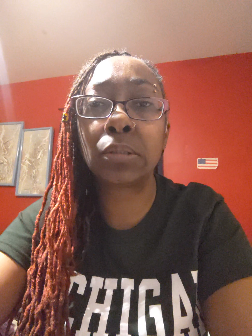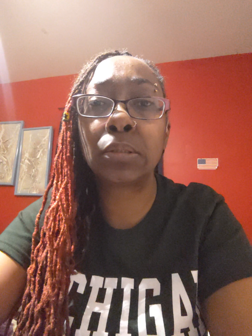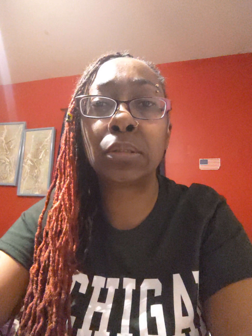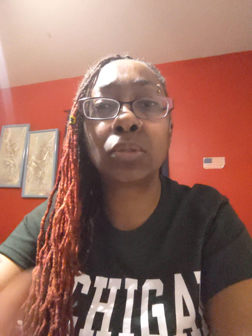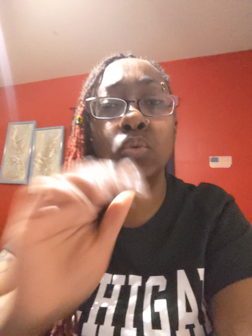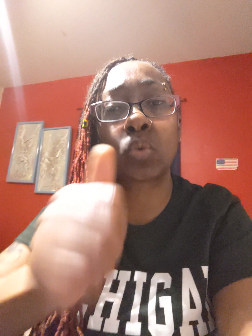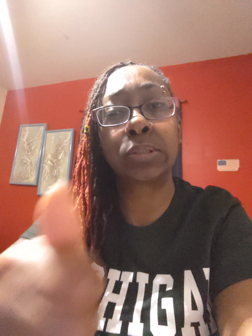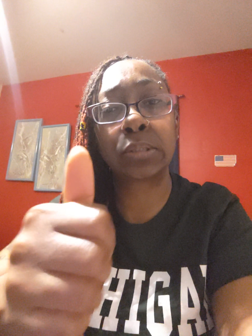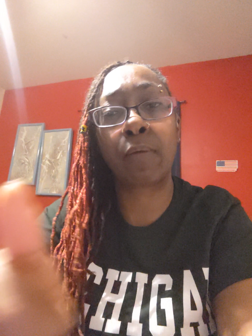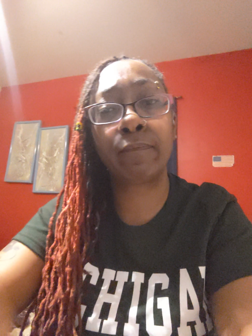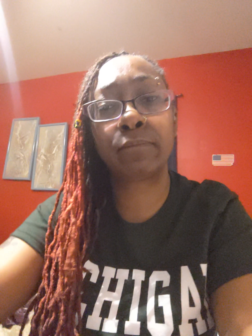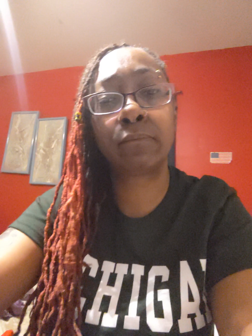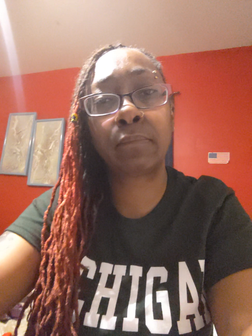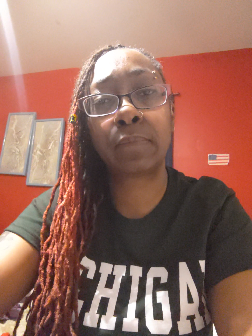yourself